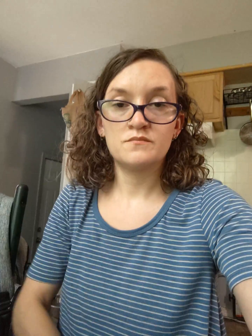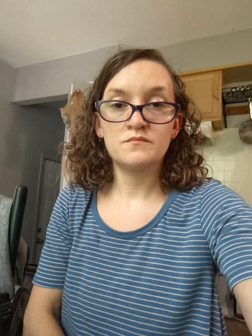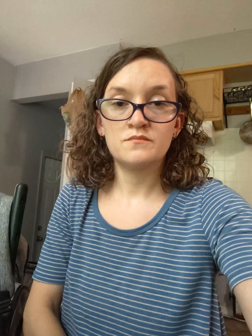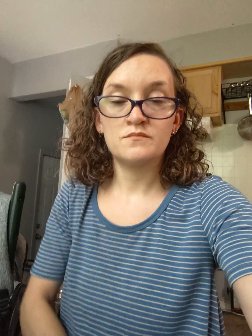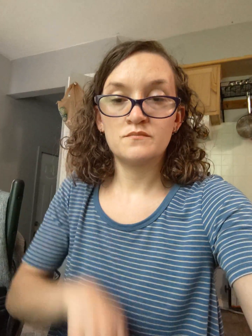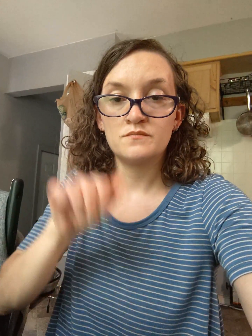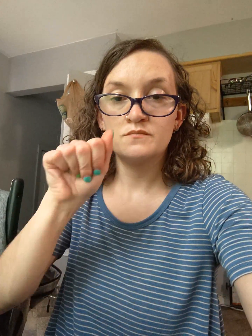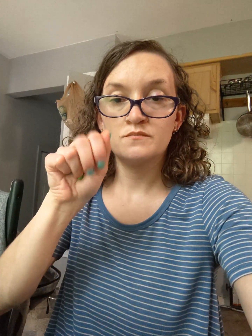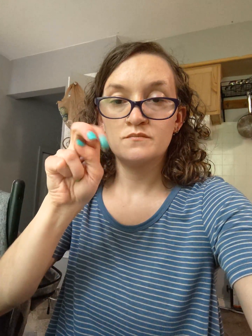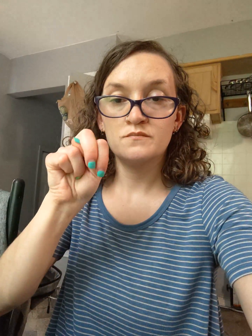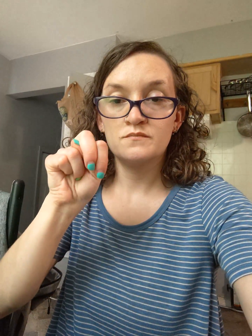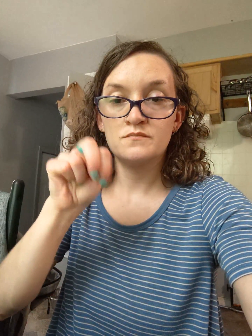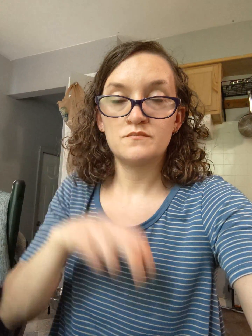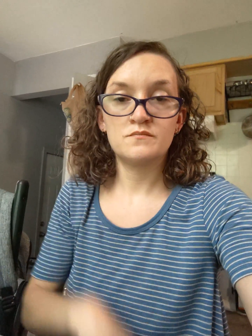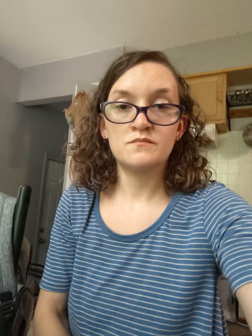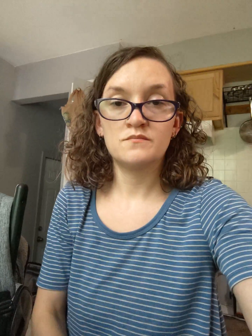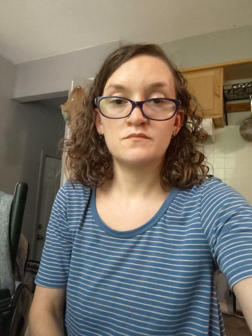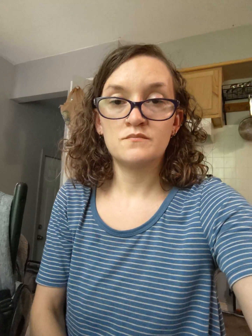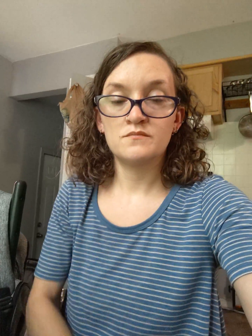an